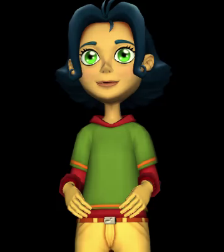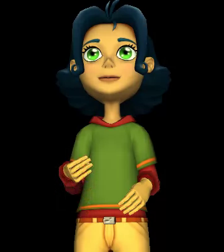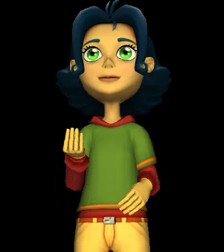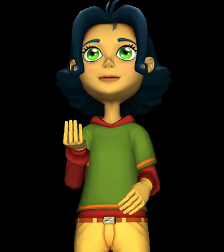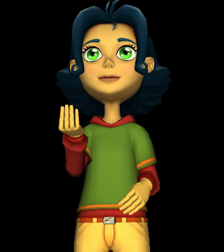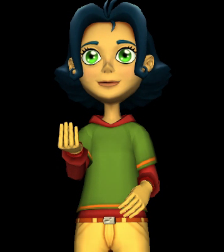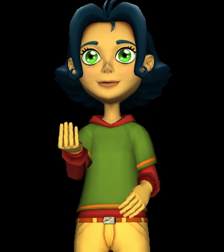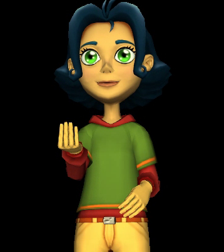يعطي